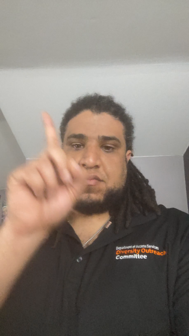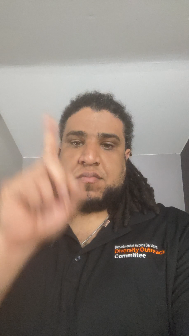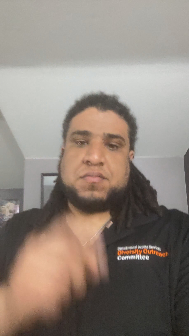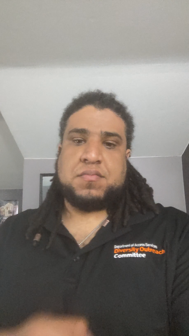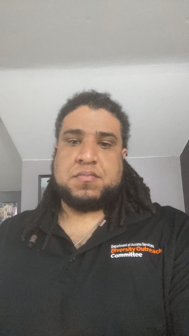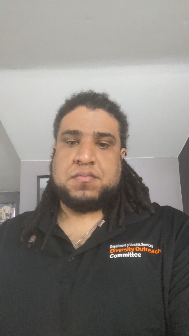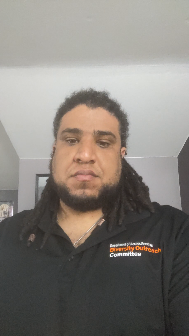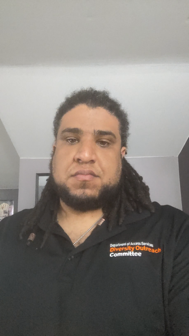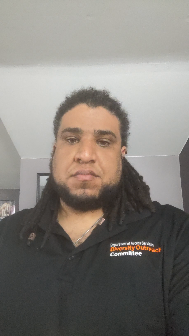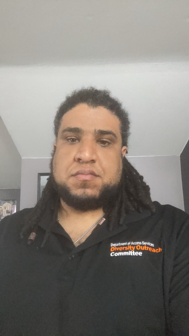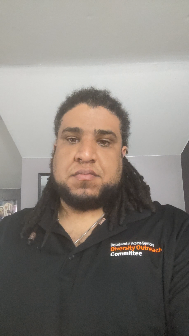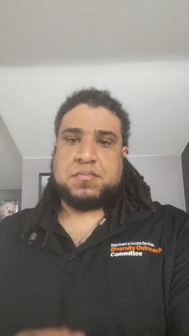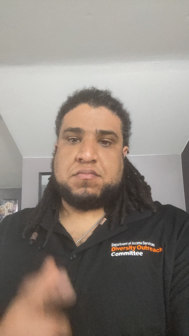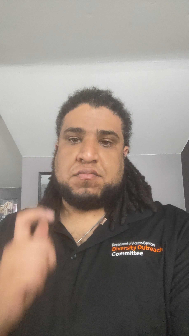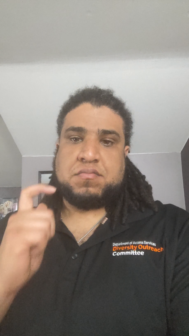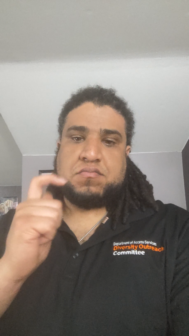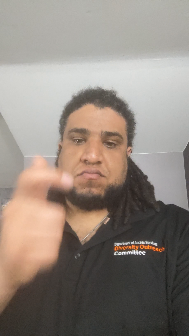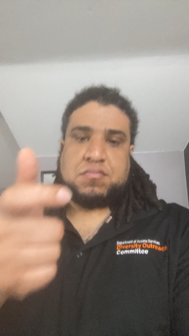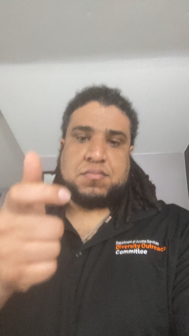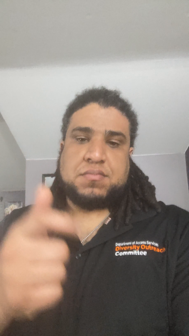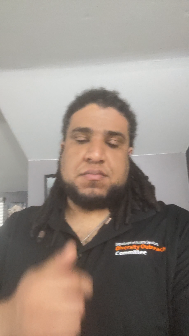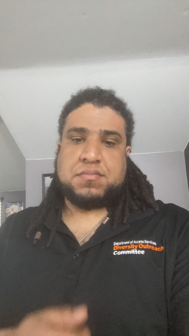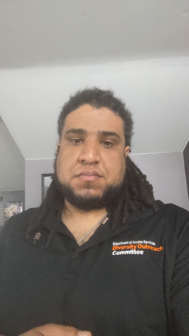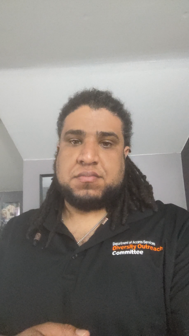run